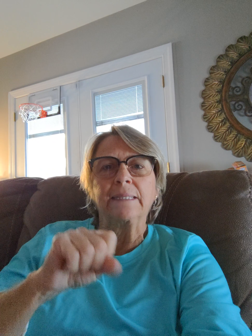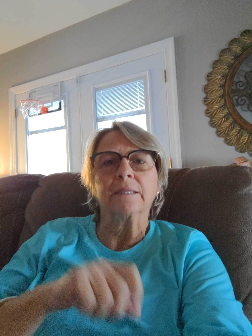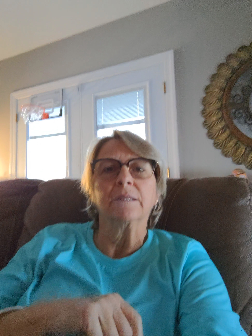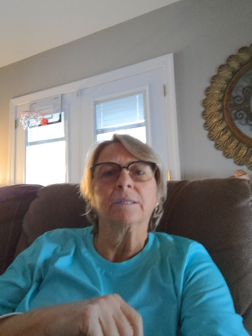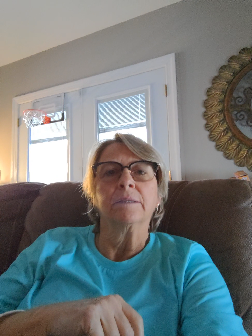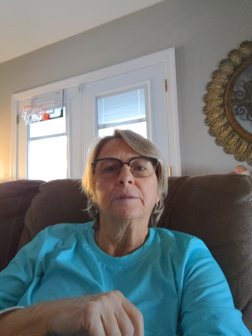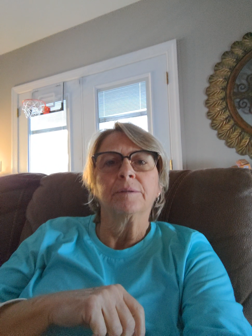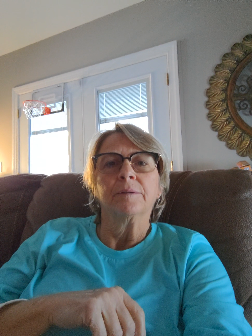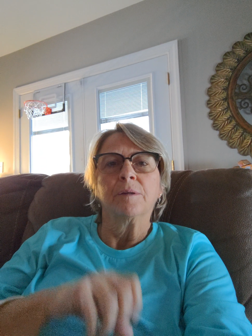jeans